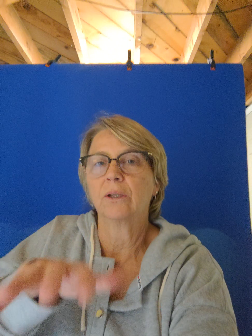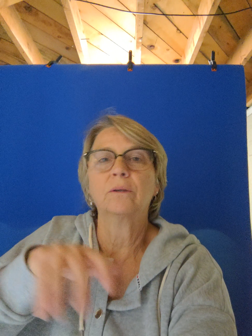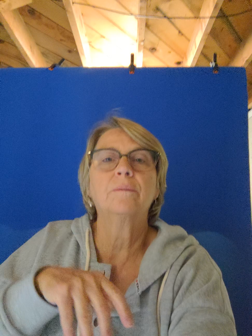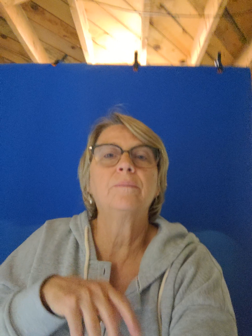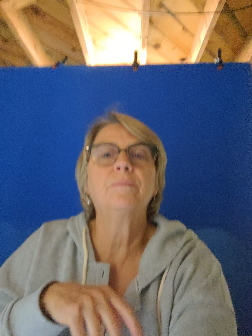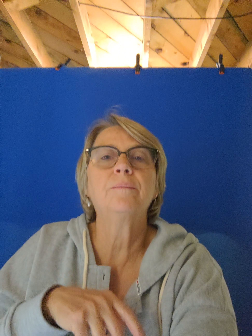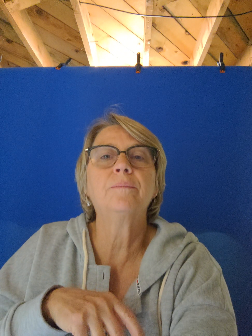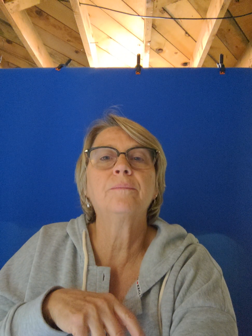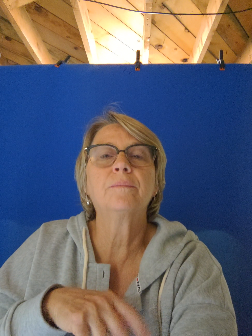alligator